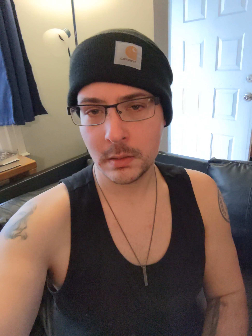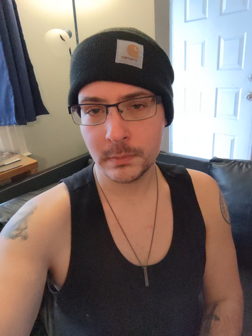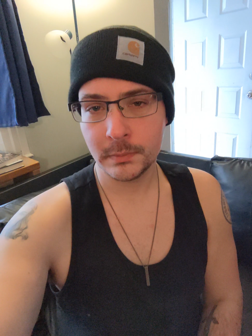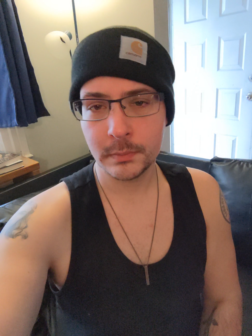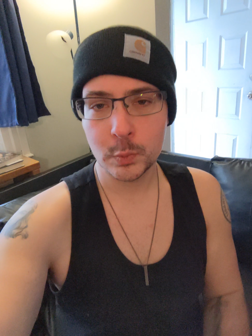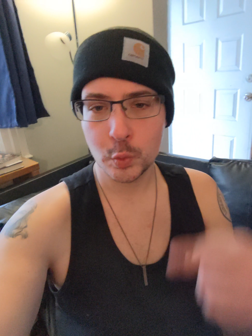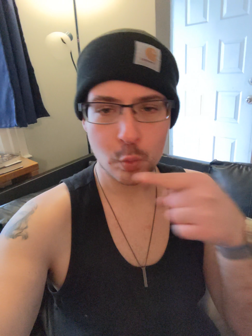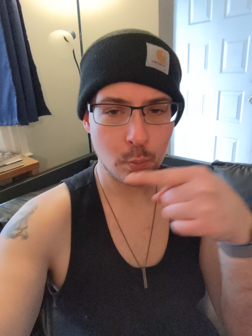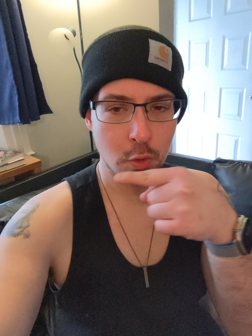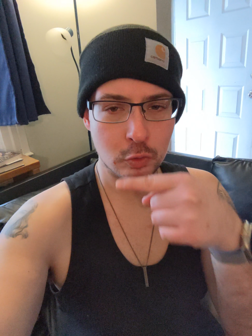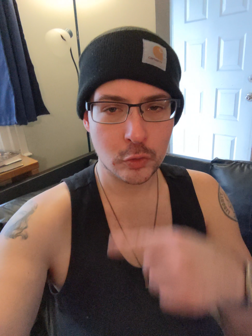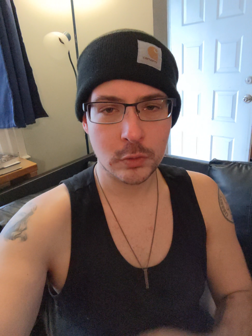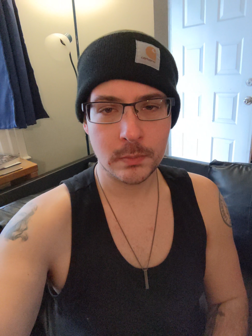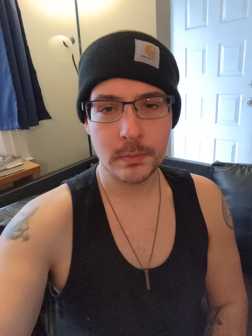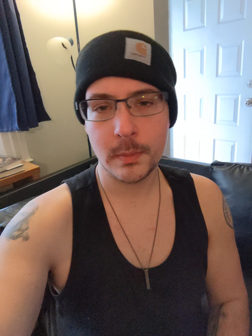toothbrush